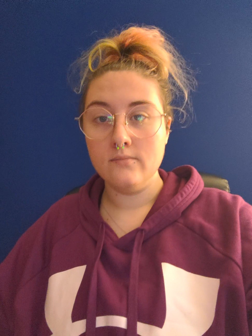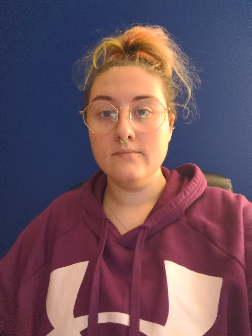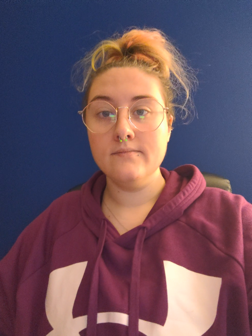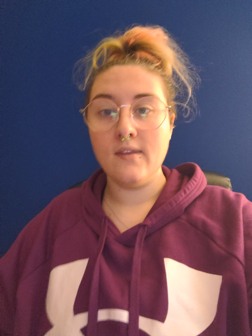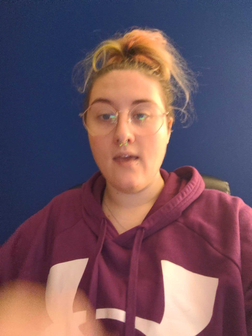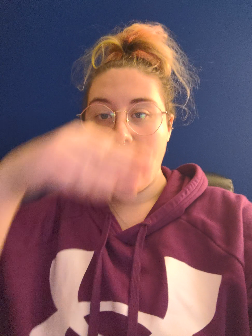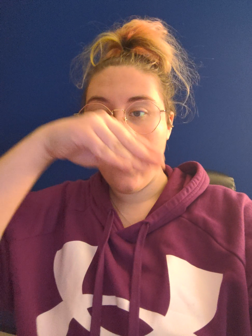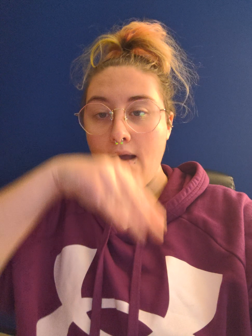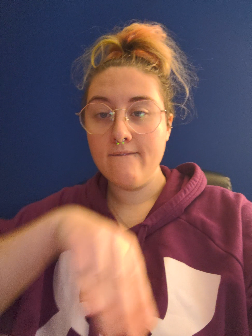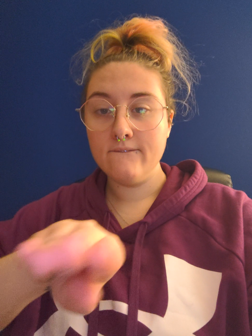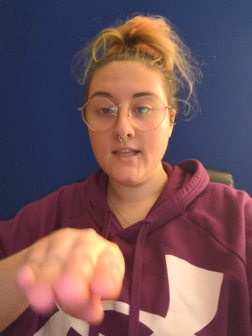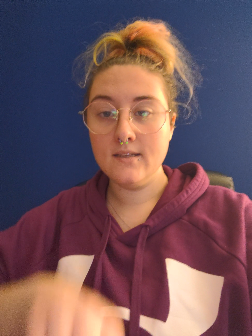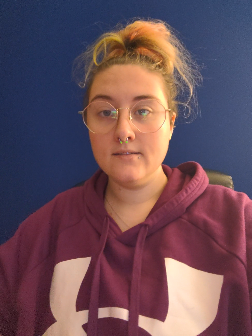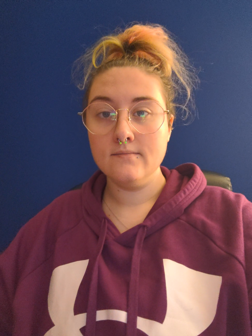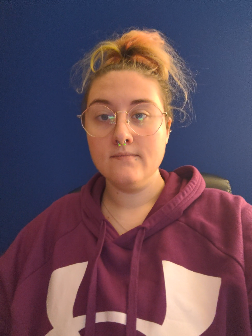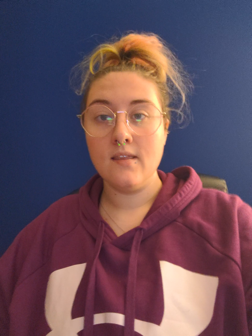elephant